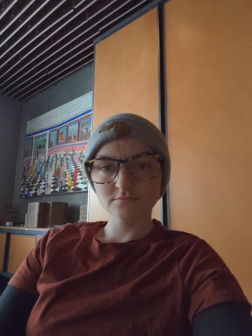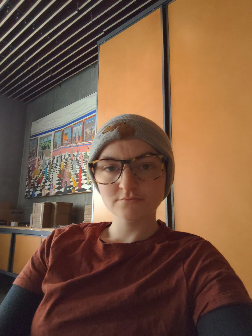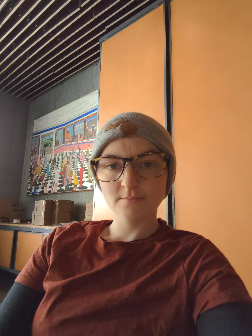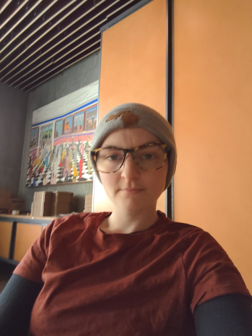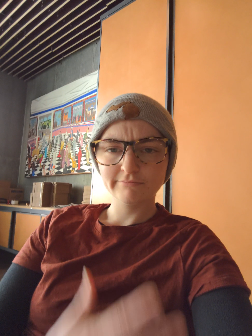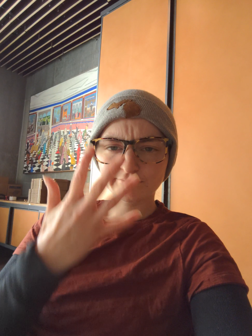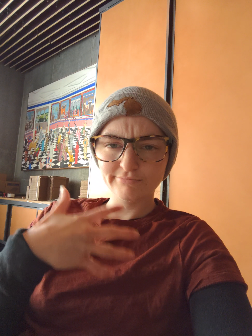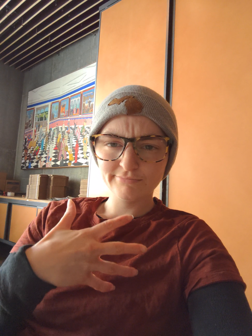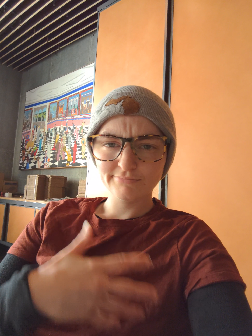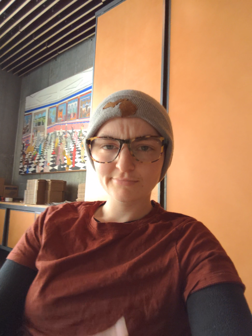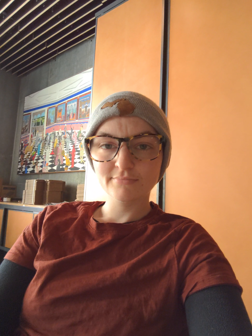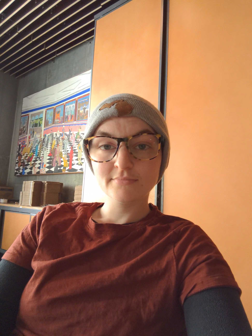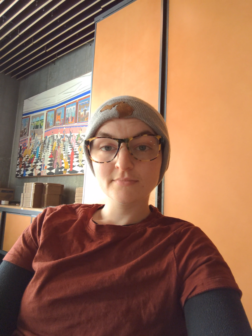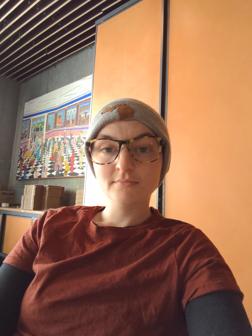sad